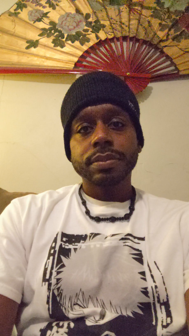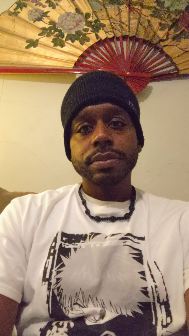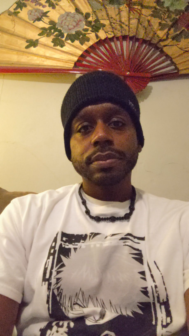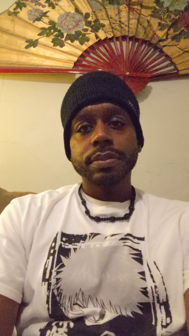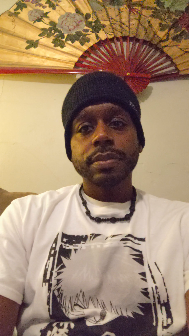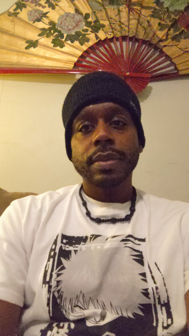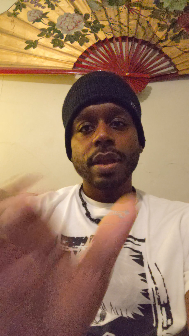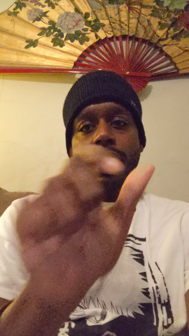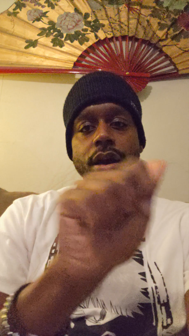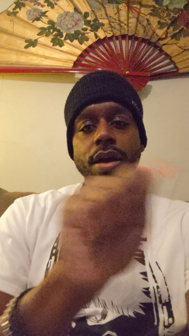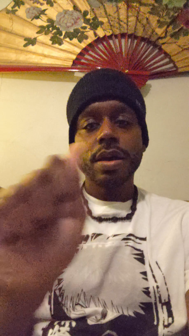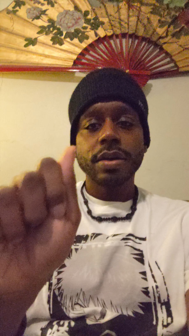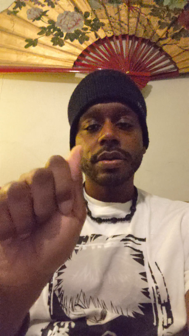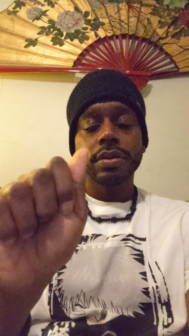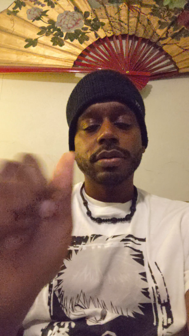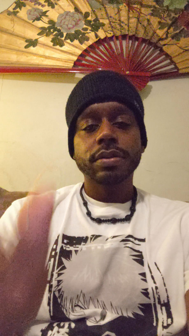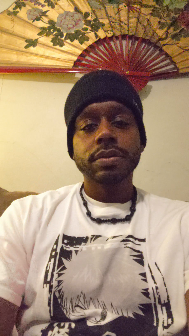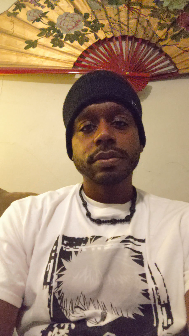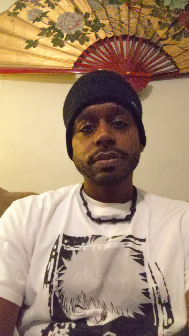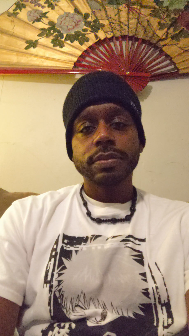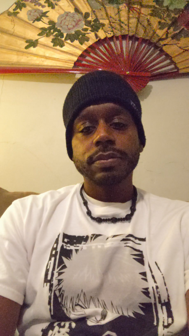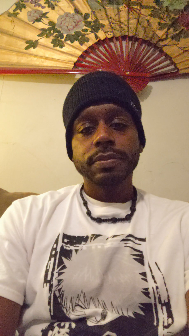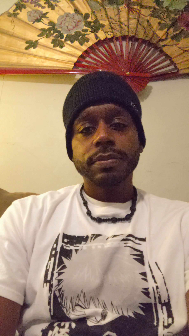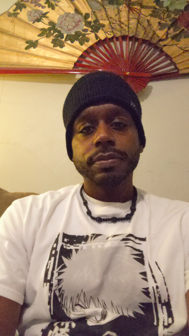a